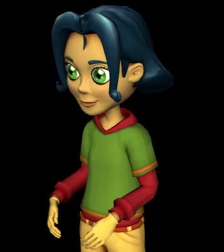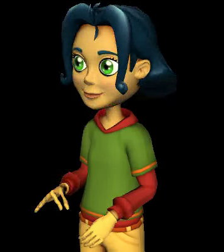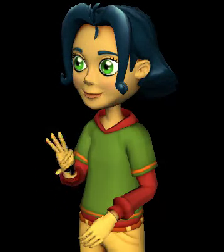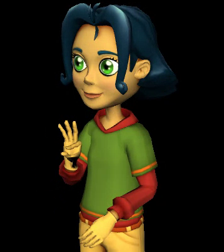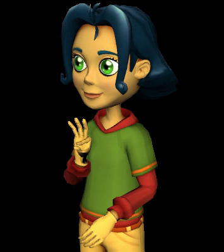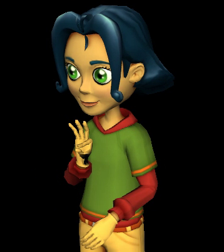دعوة